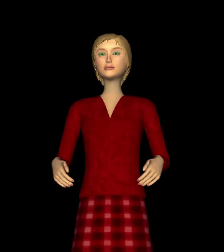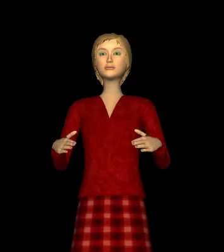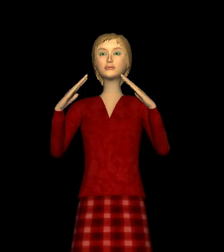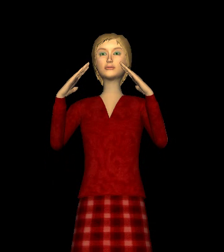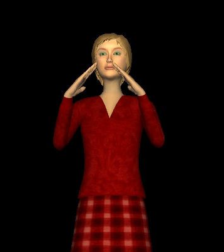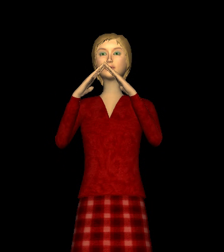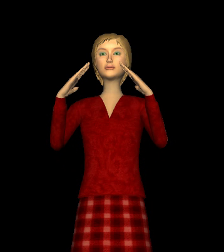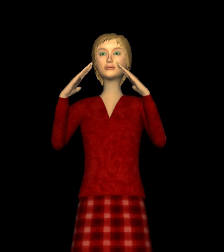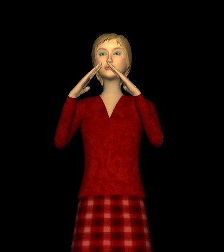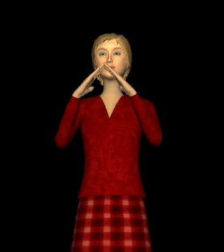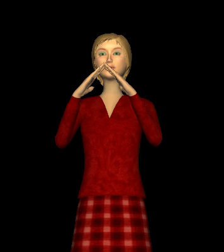بيت